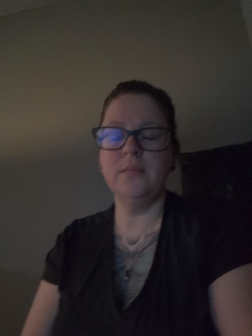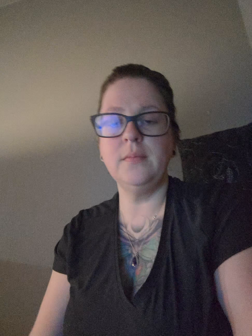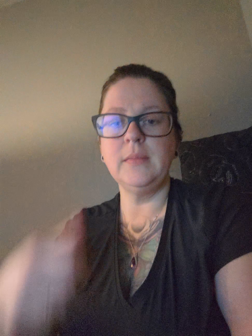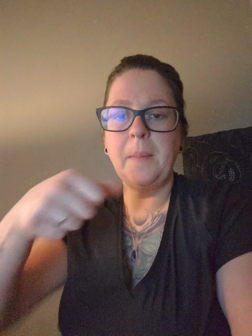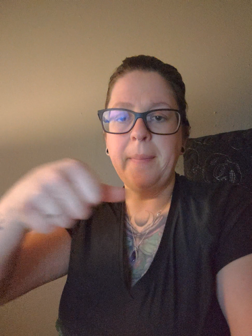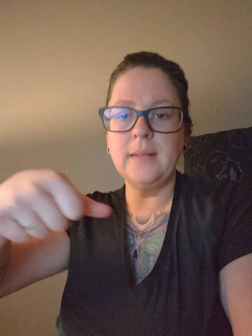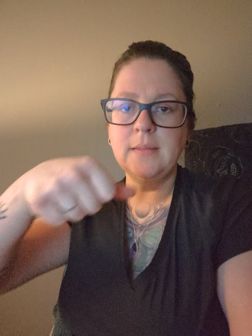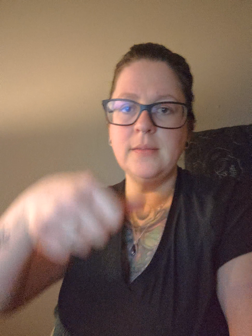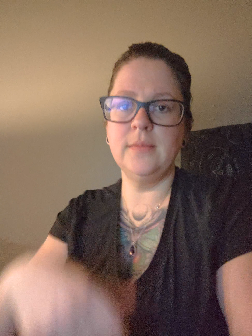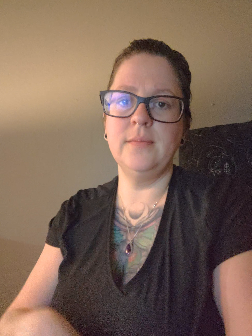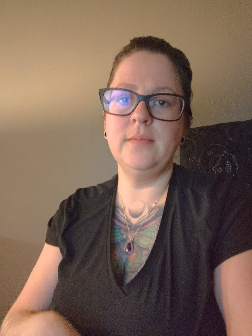puzzle